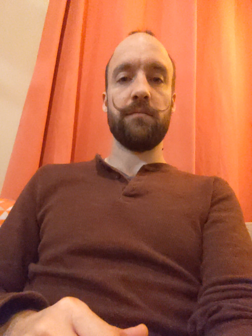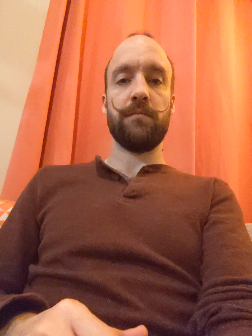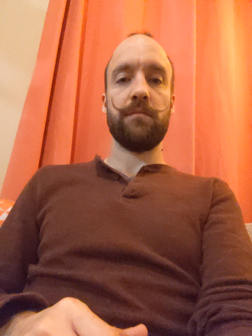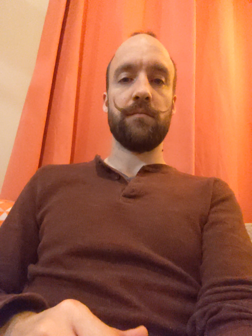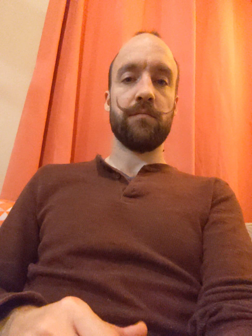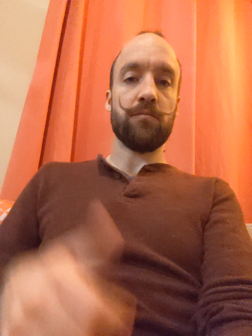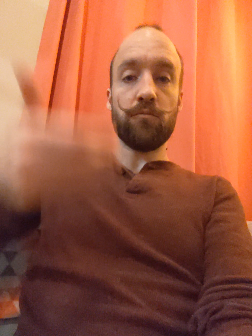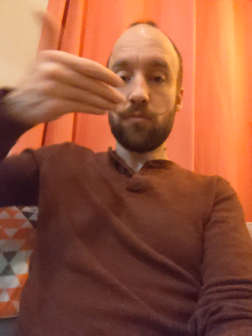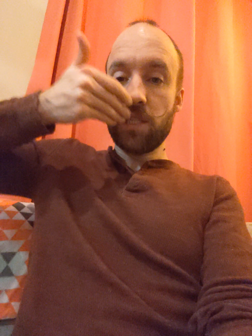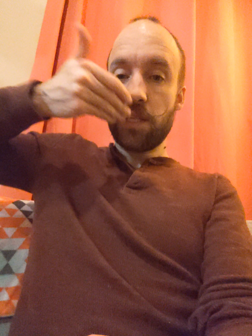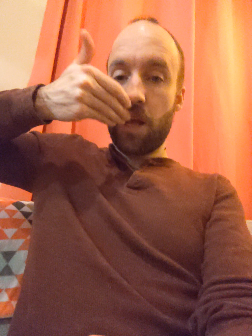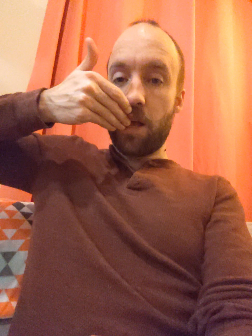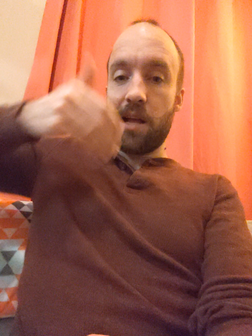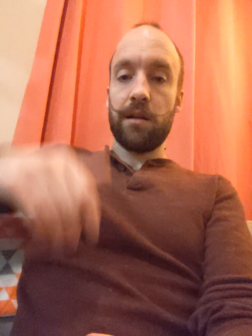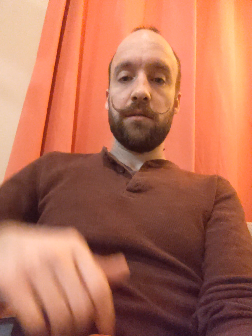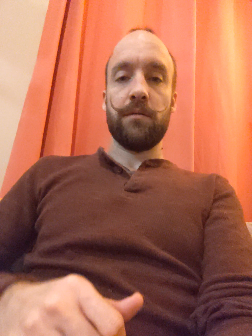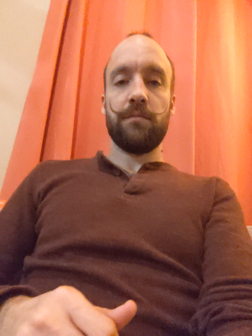pizza